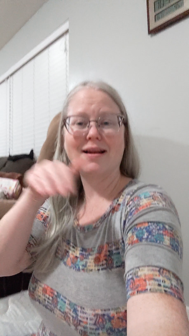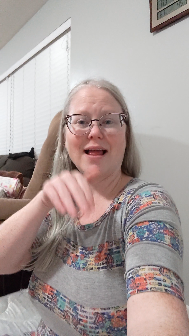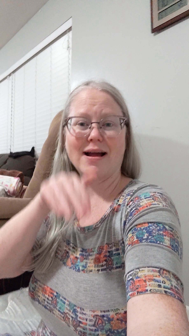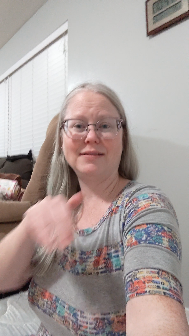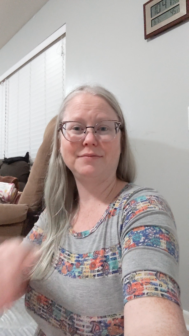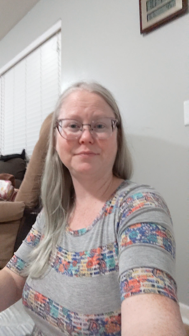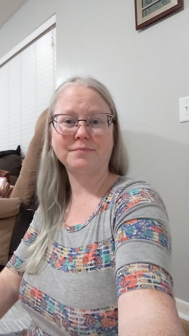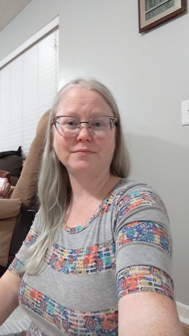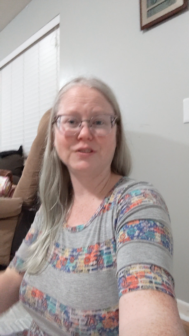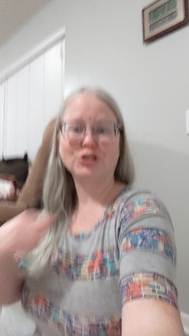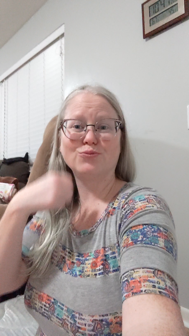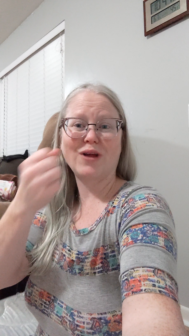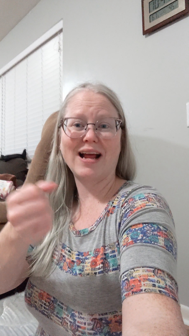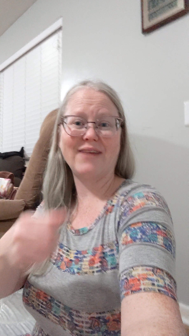drive